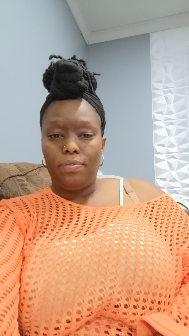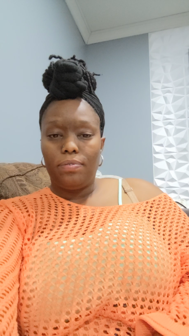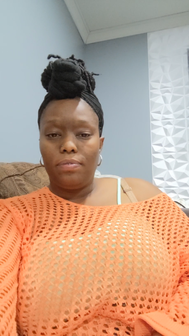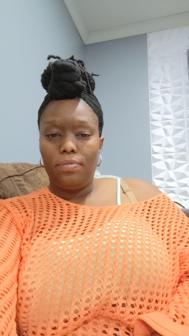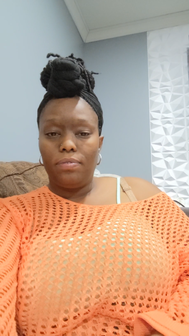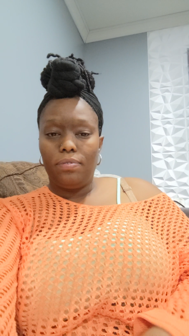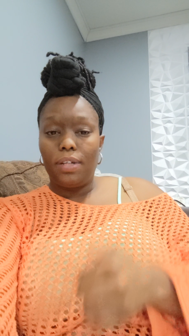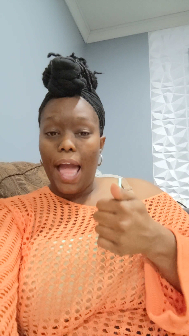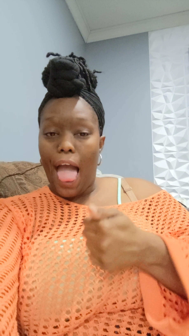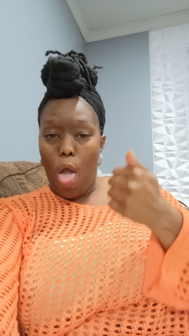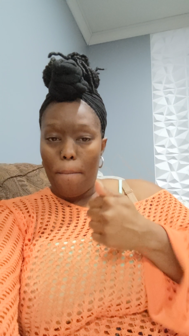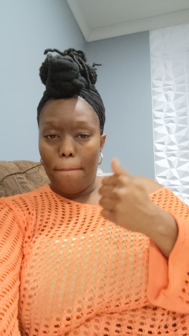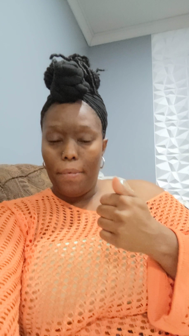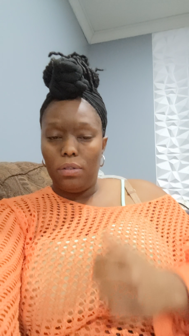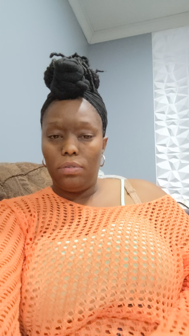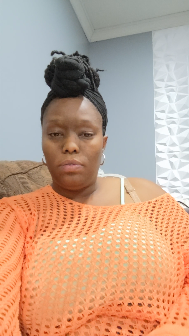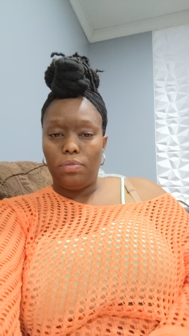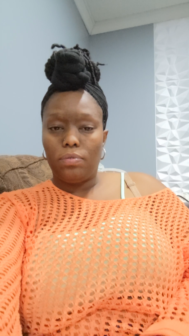help